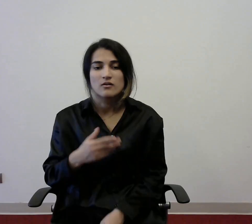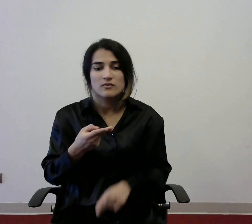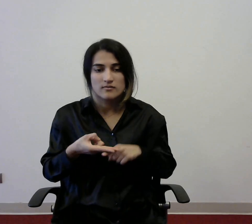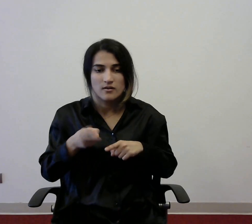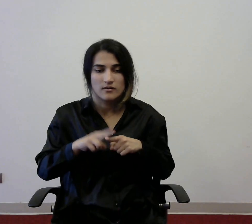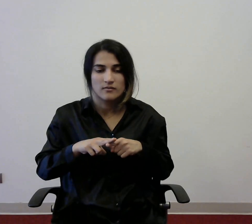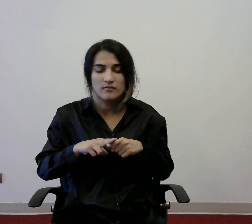bu